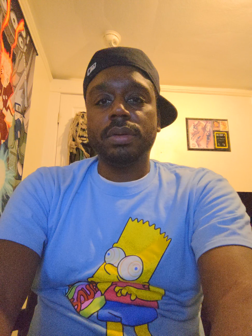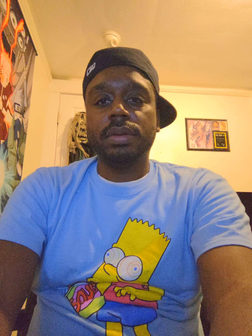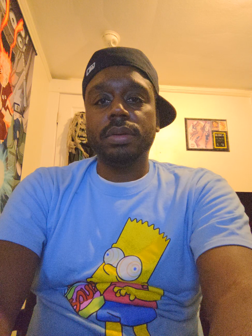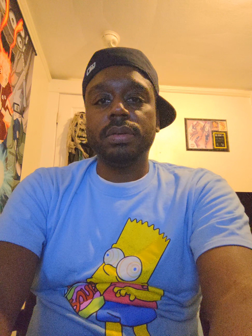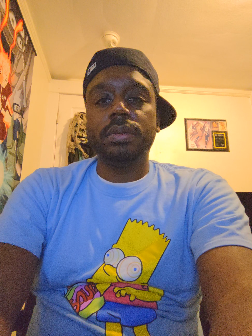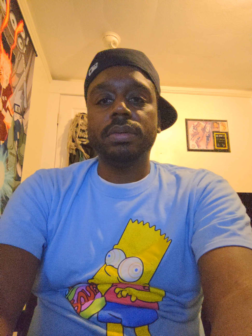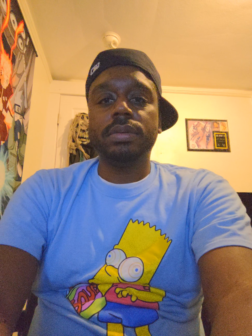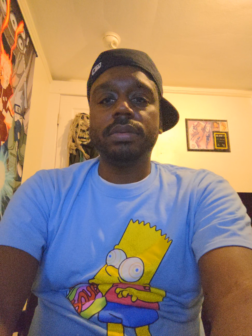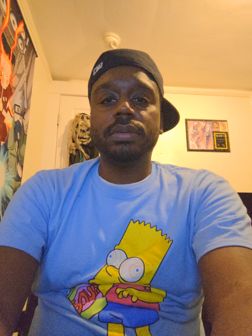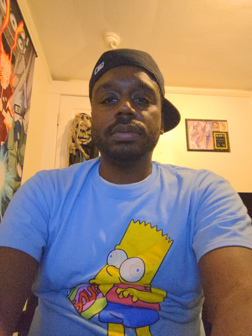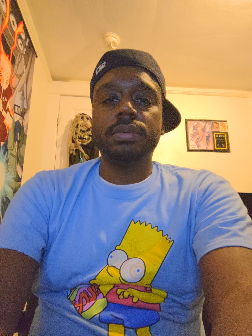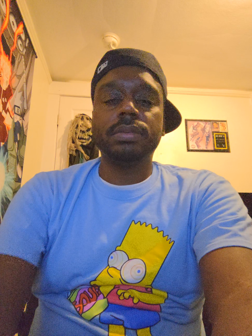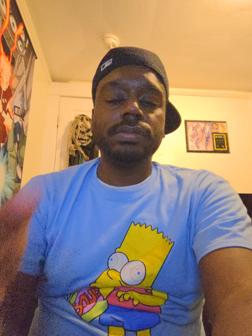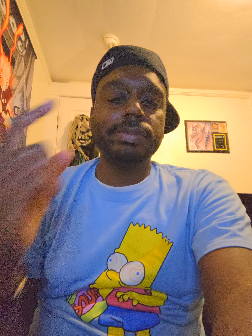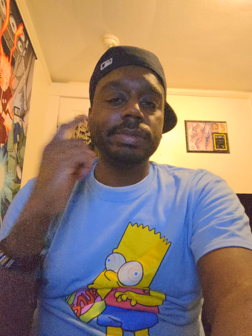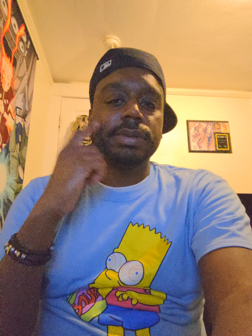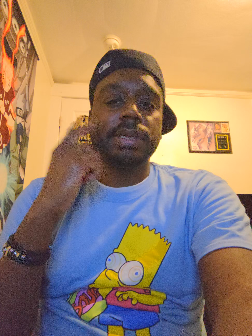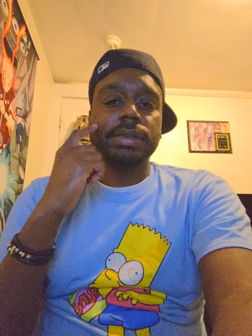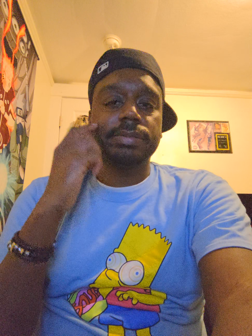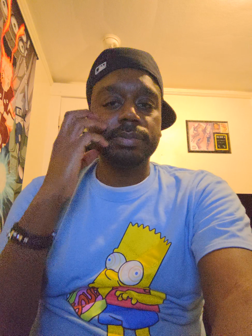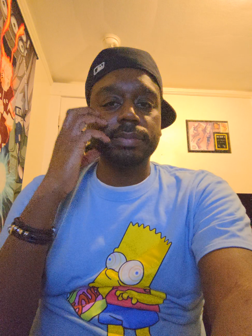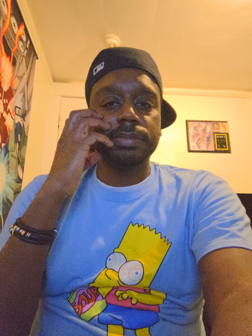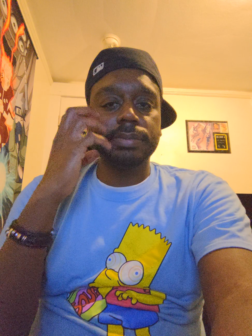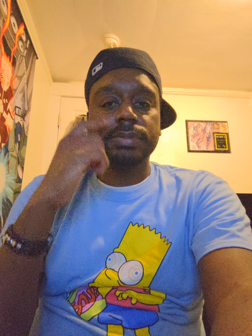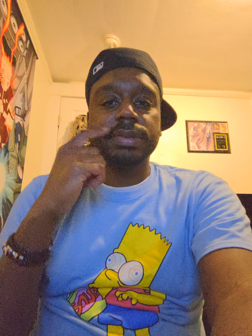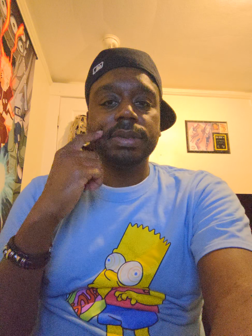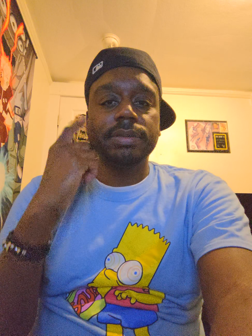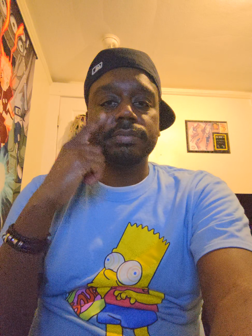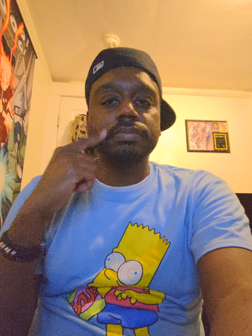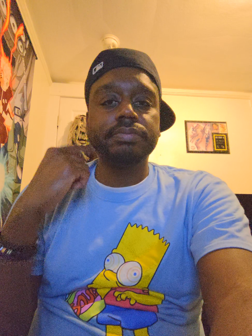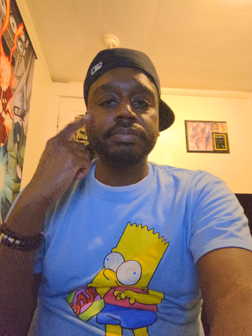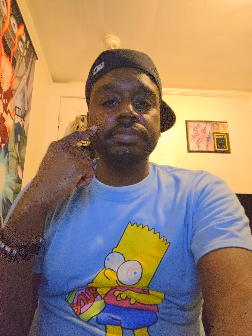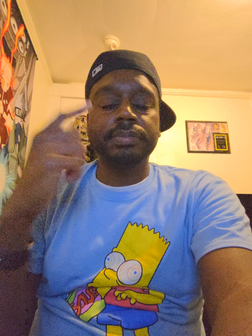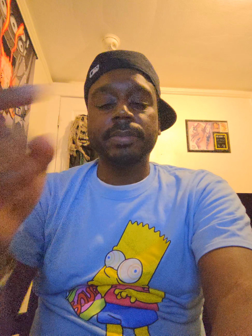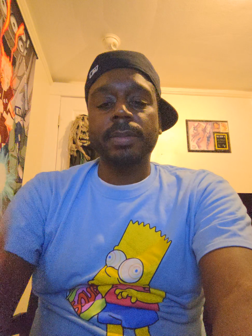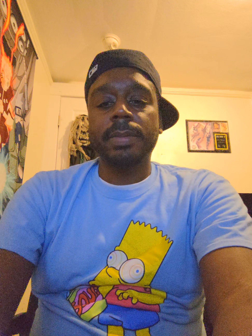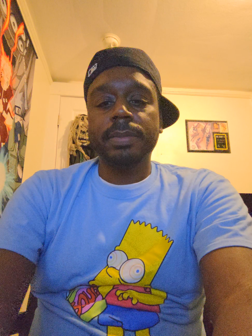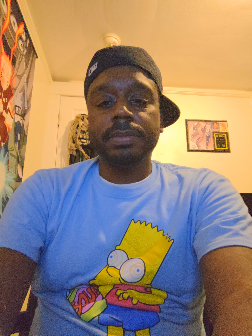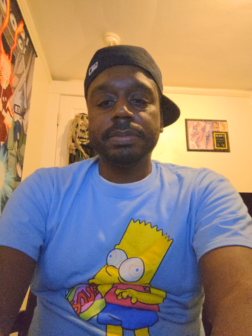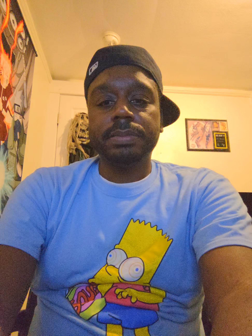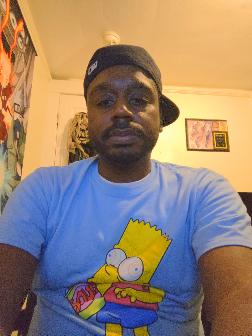cheek